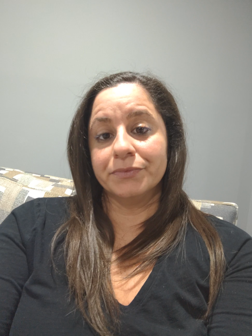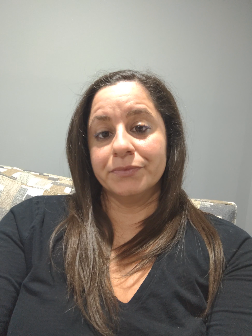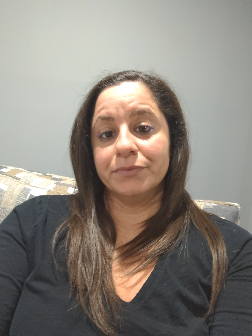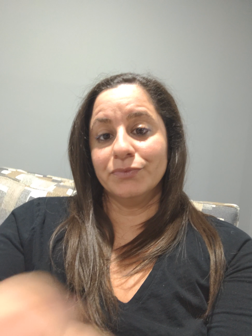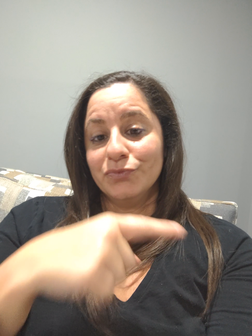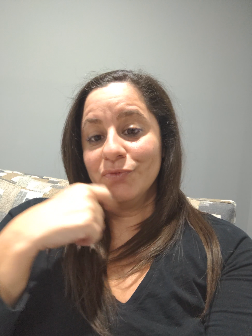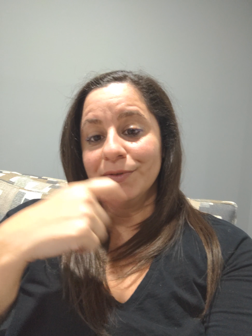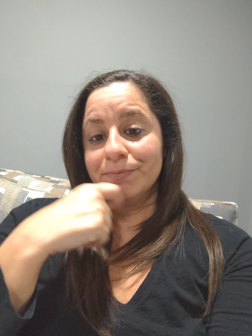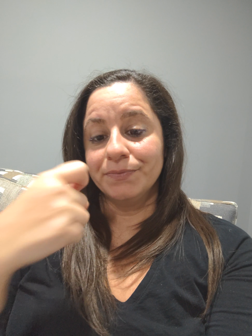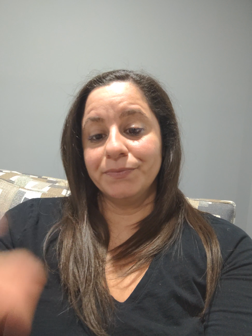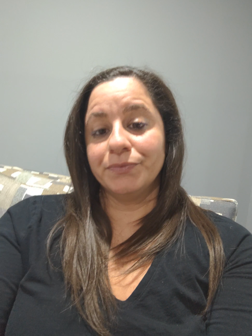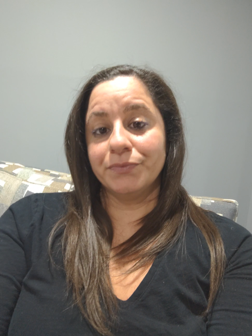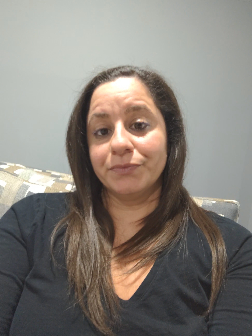dryer